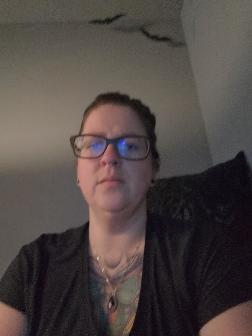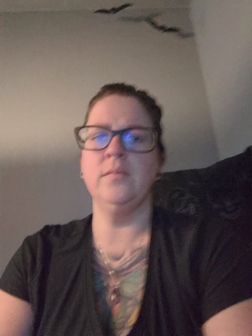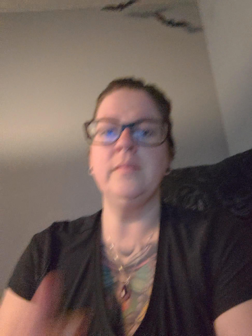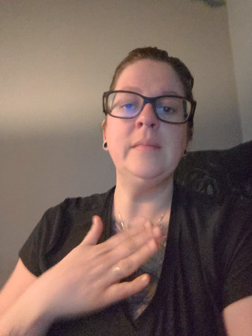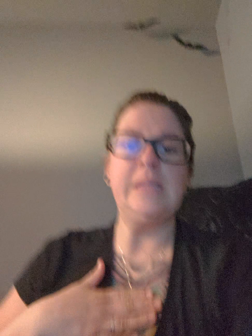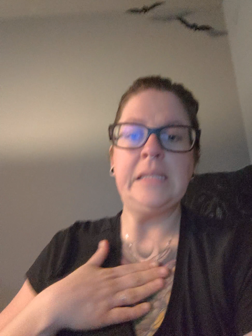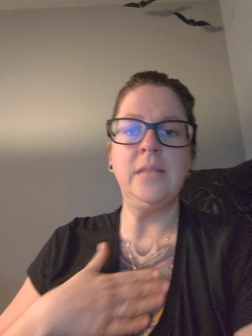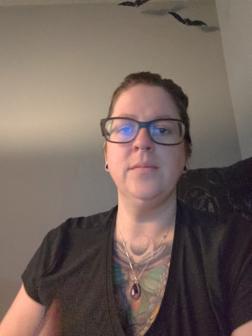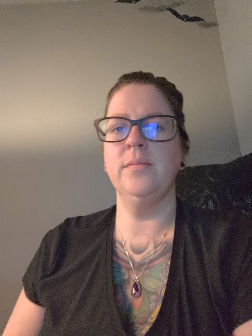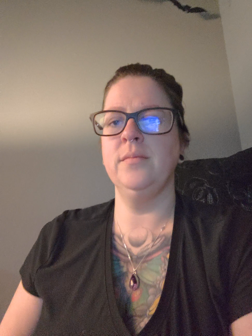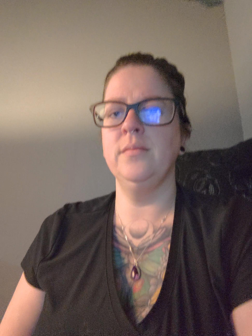please